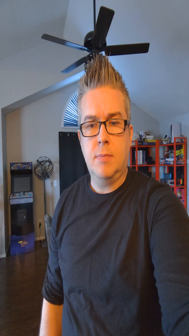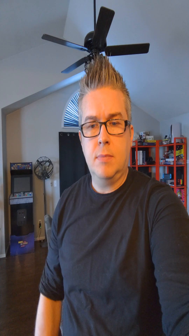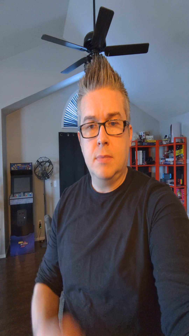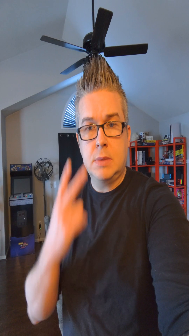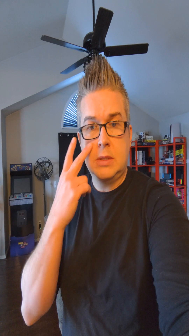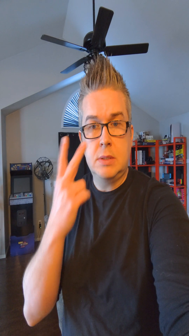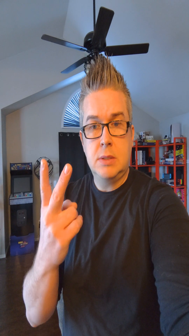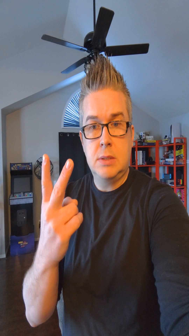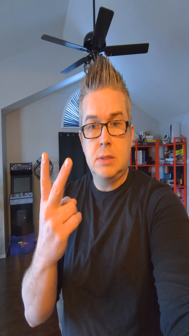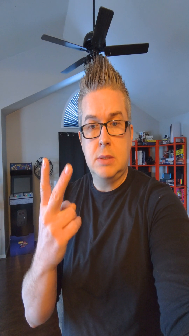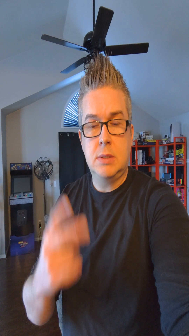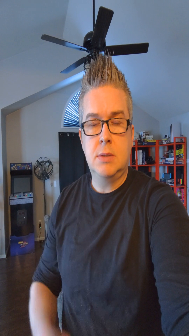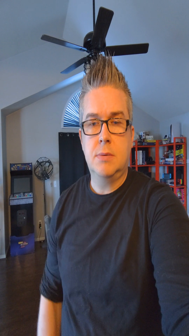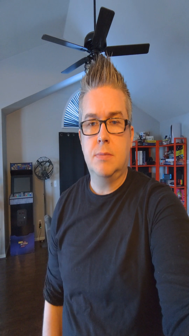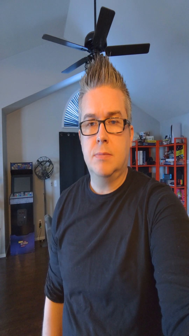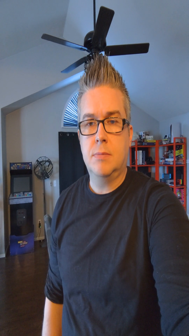see